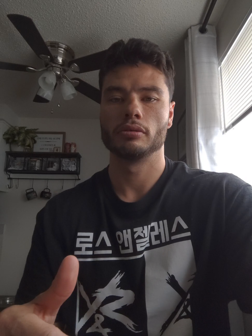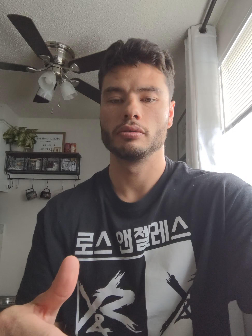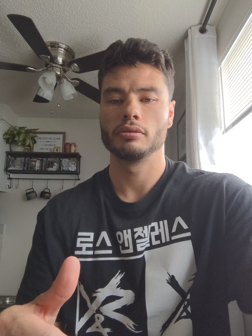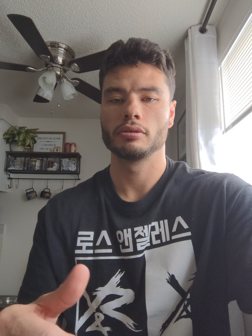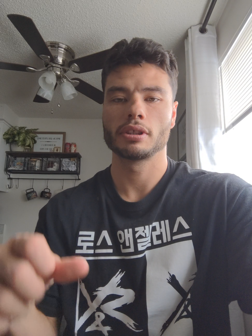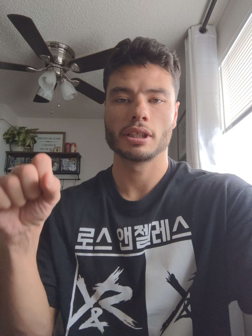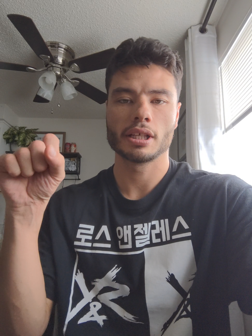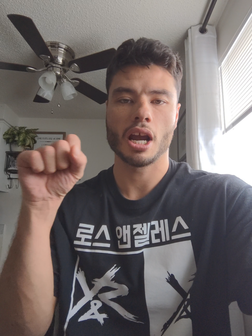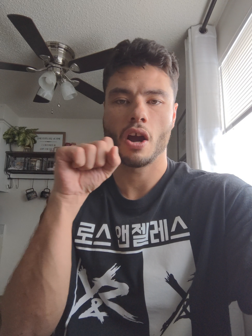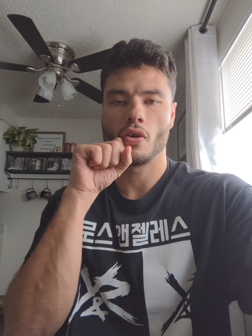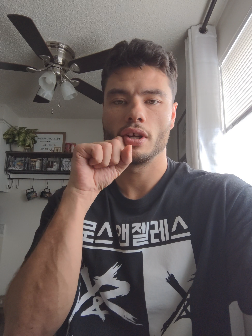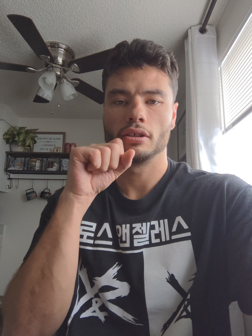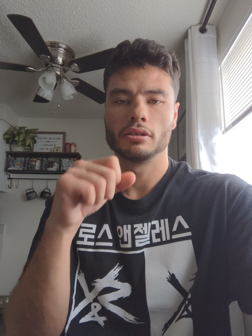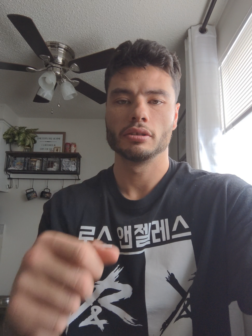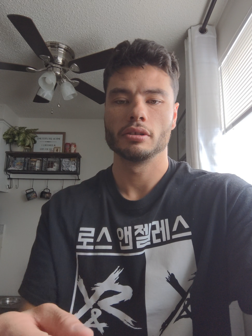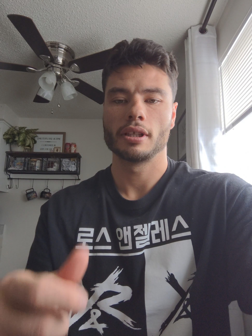carrot